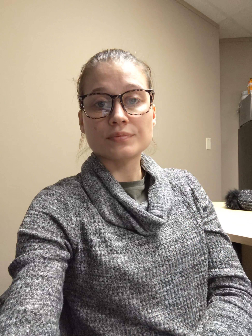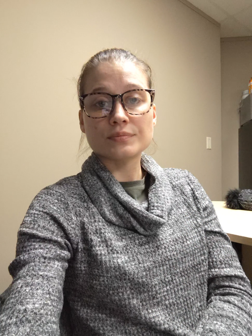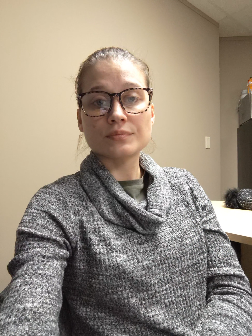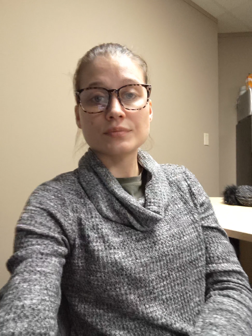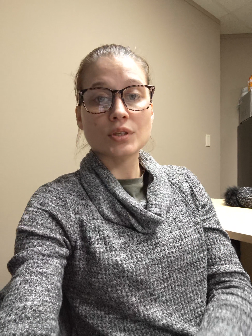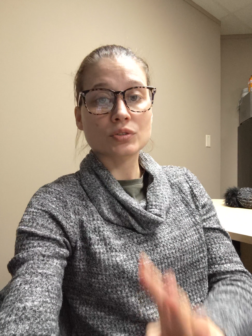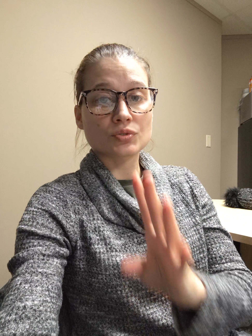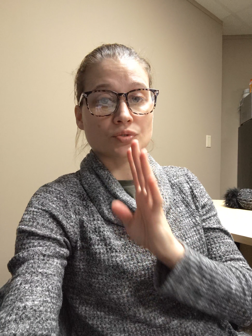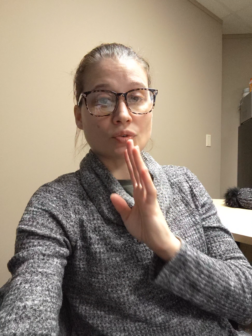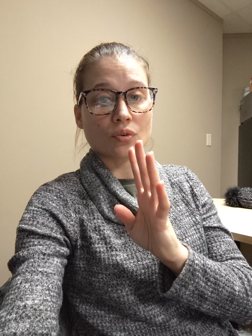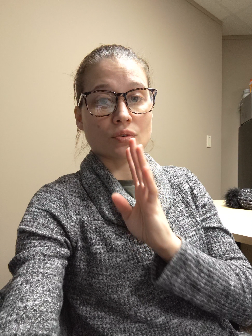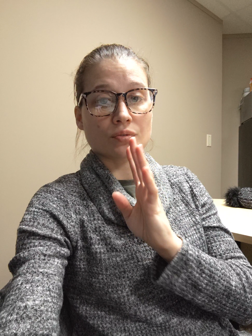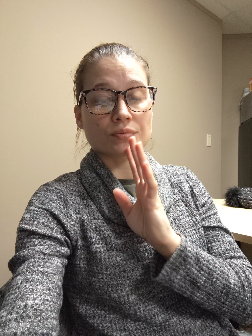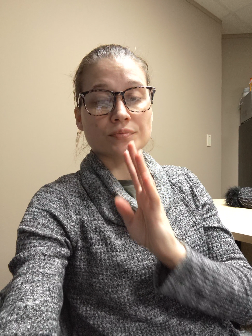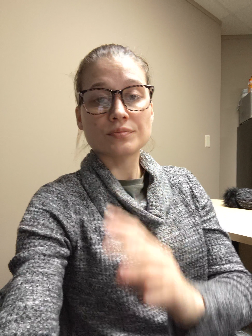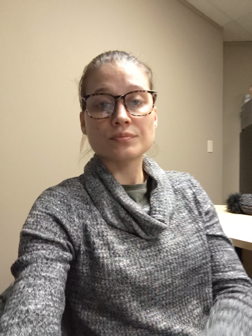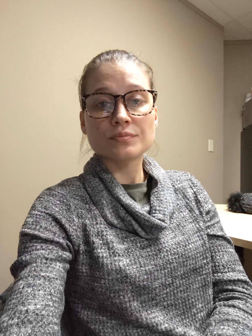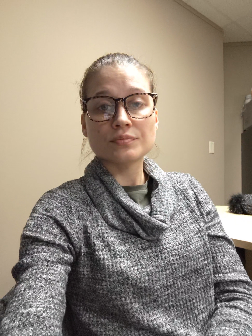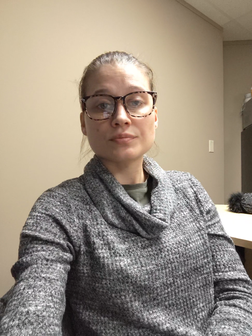talk